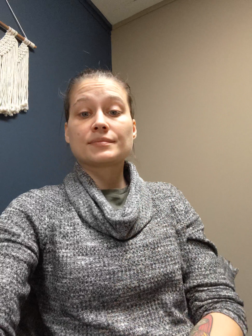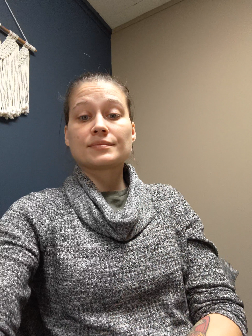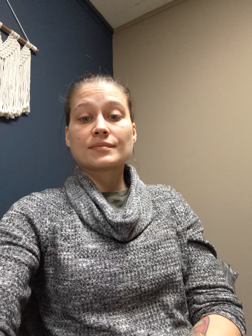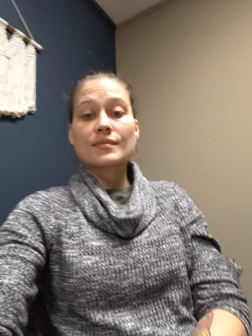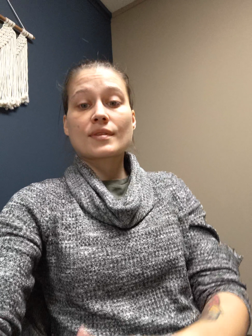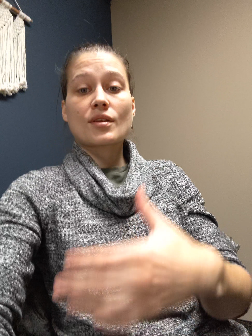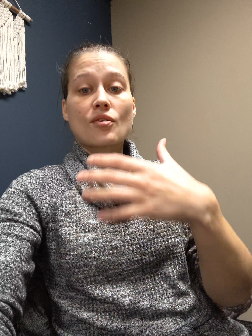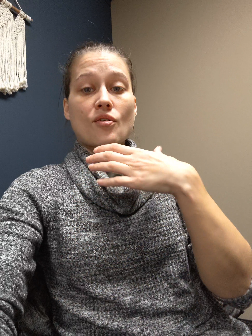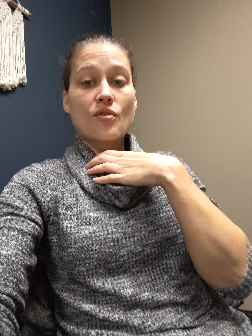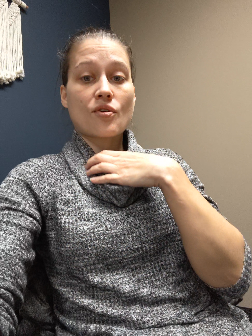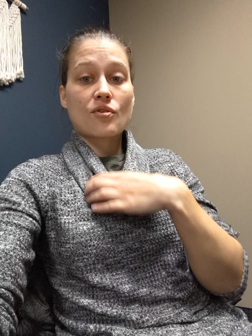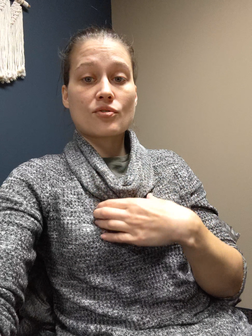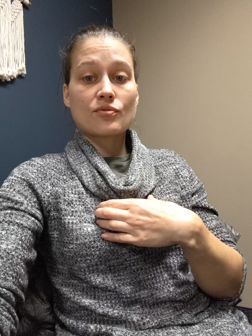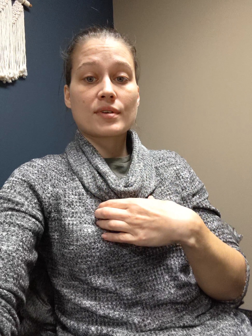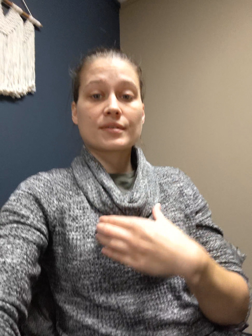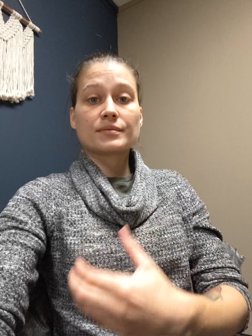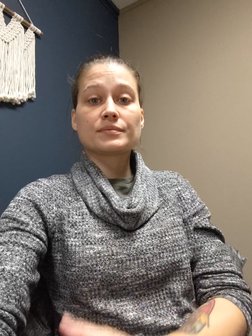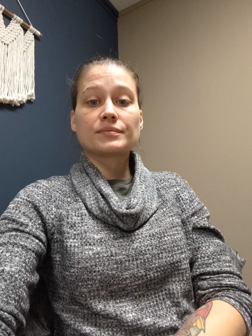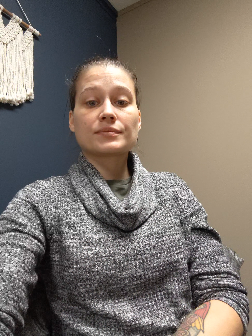hungry